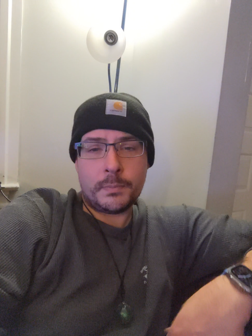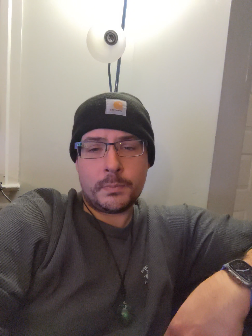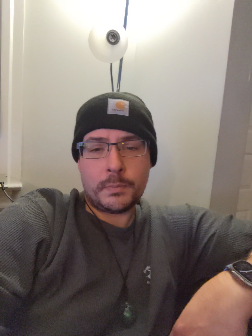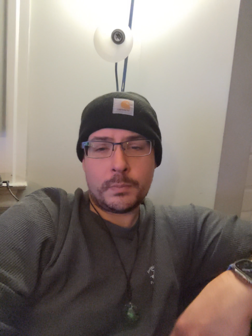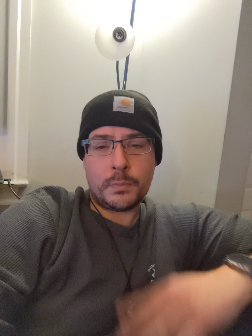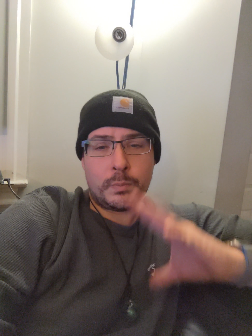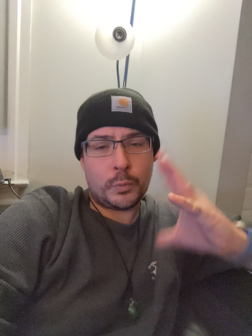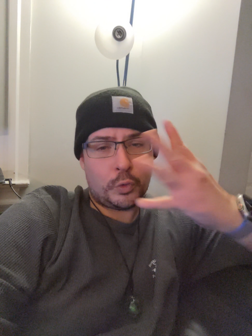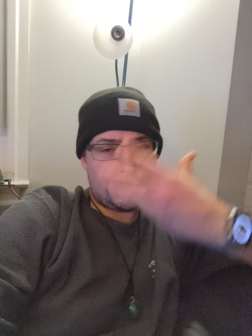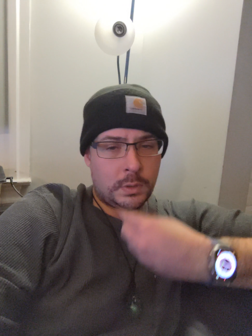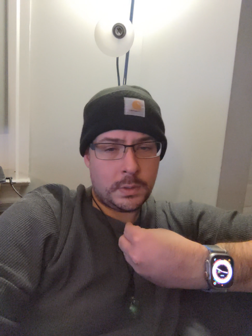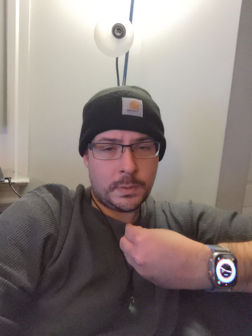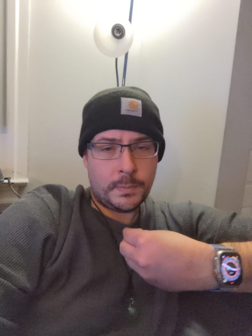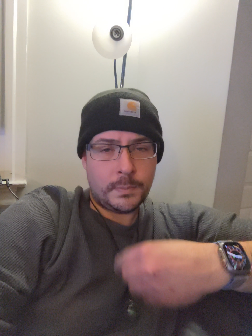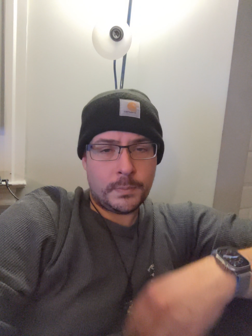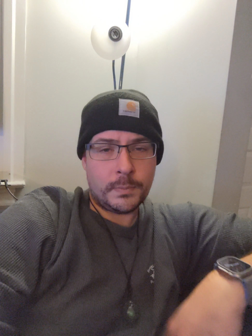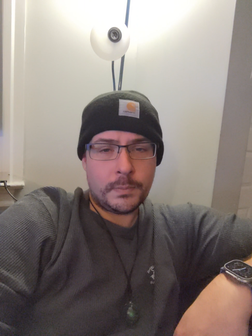pretty